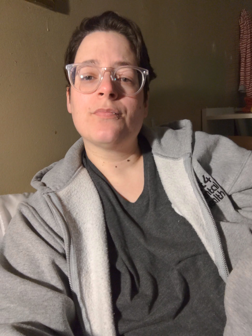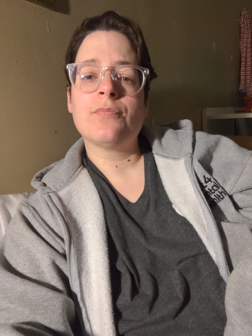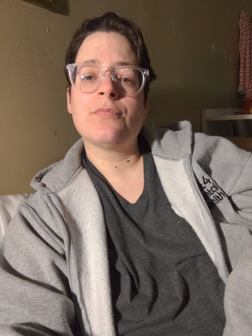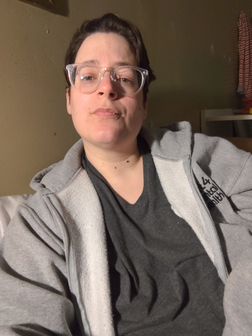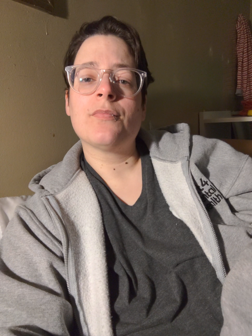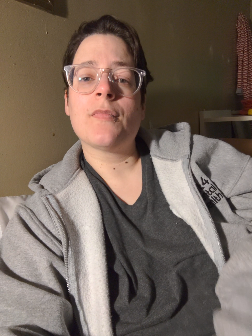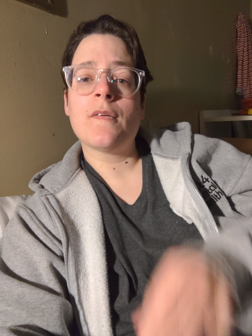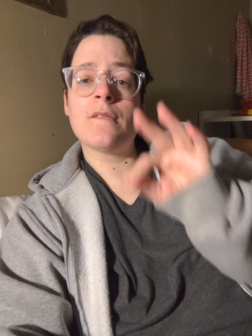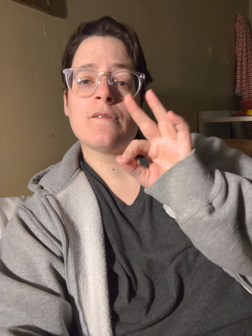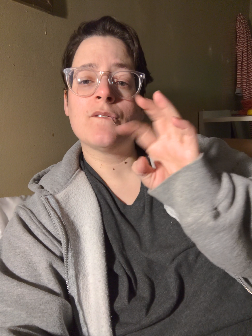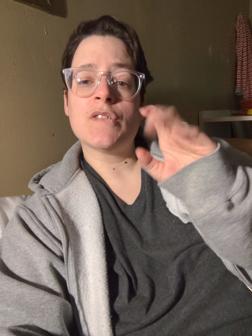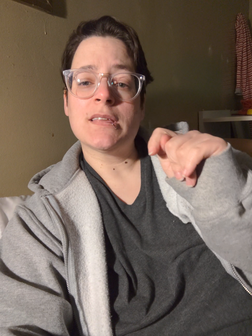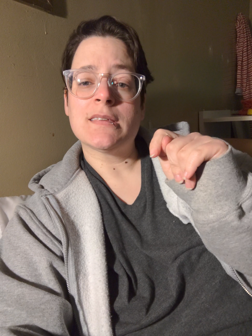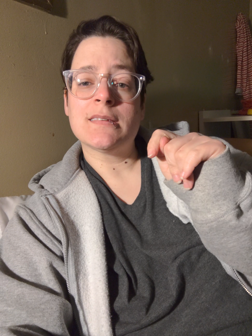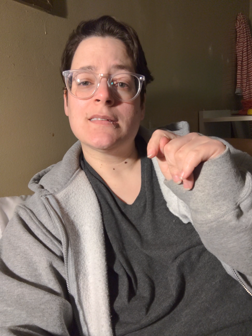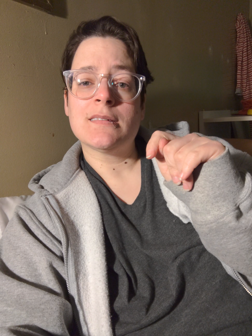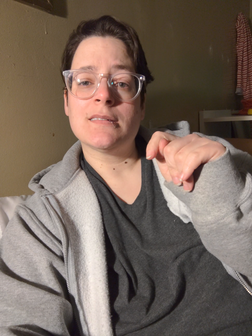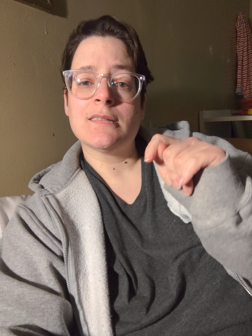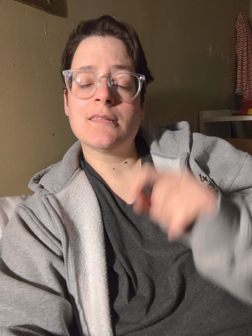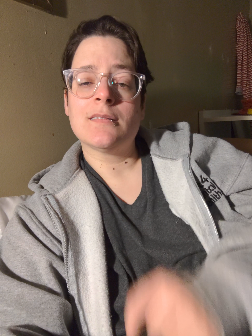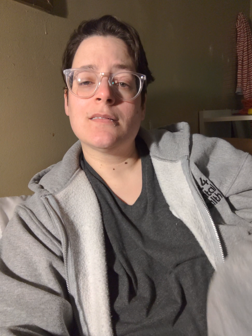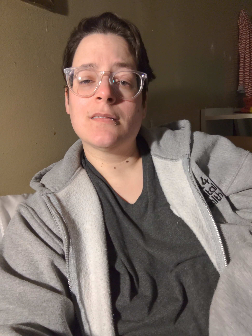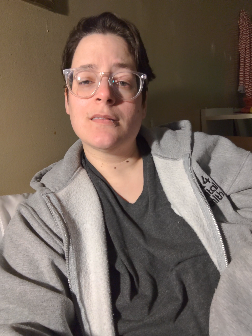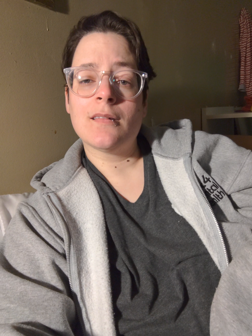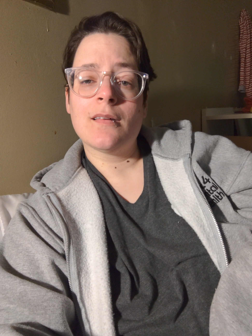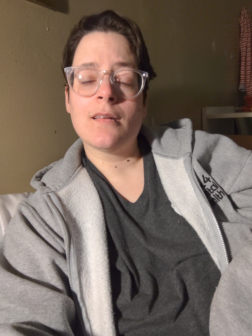feet